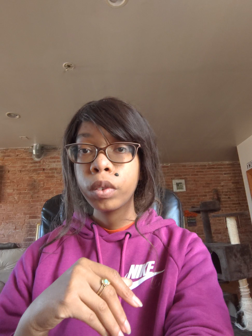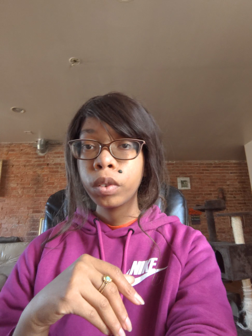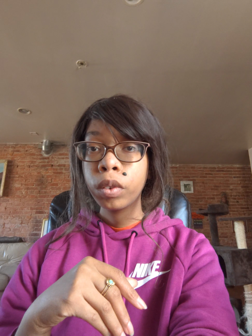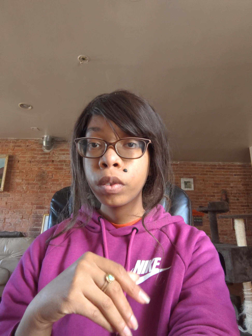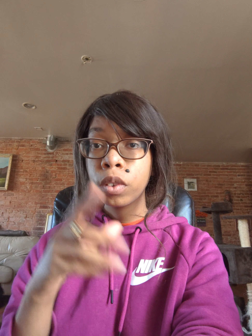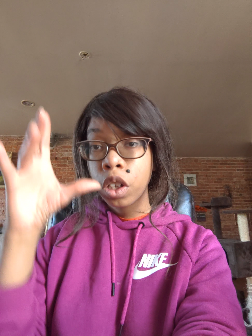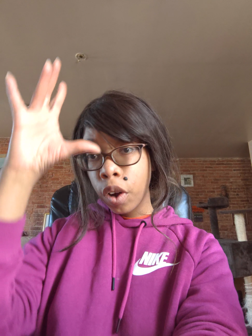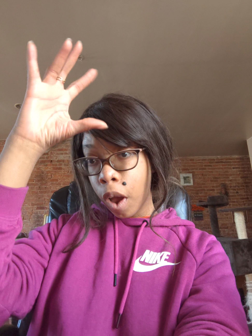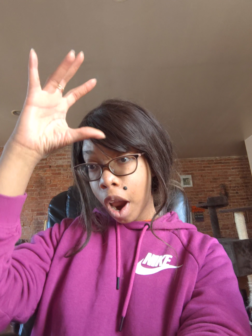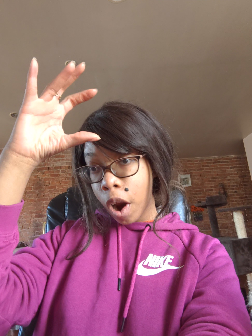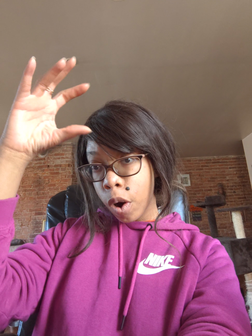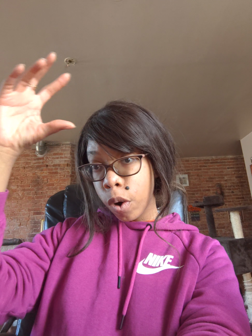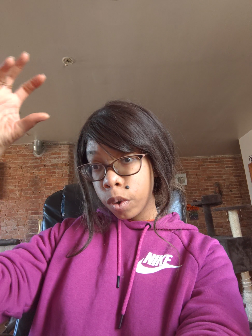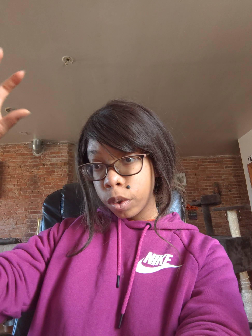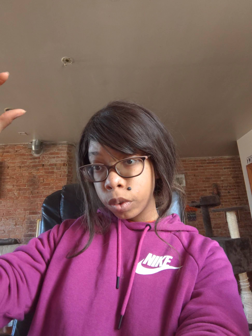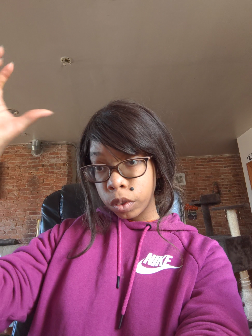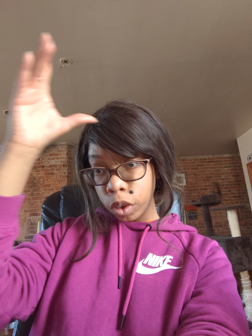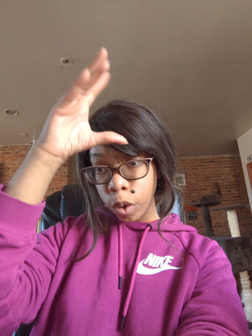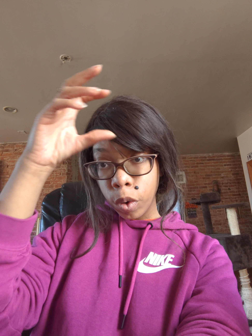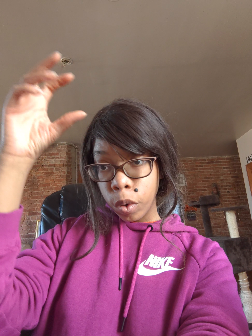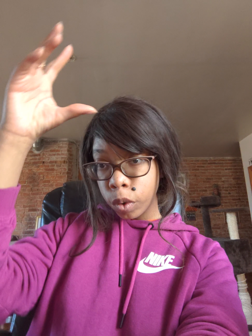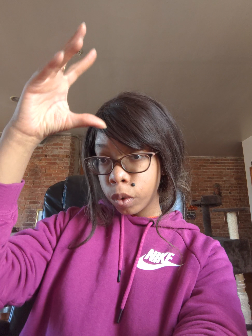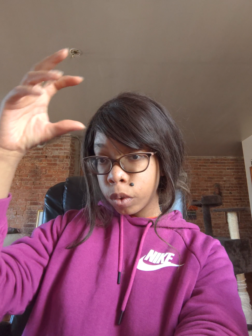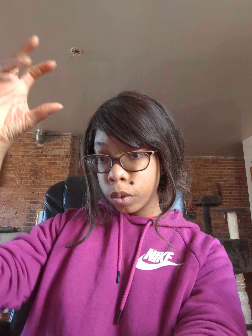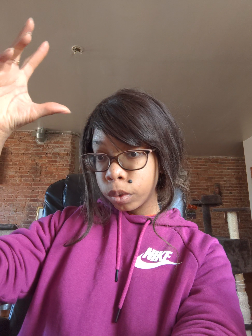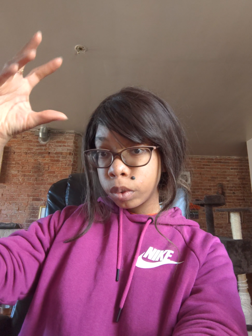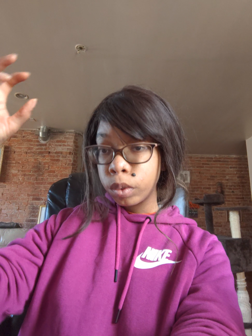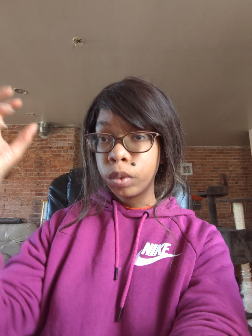cloud